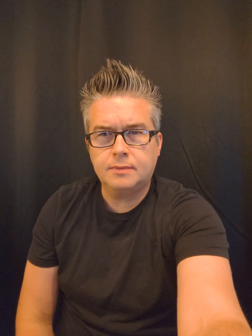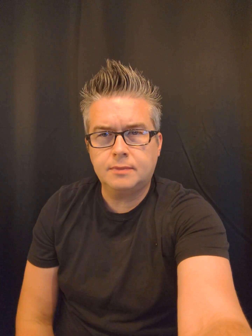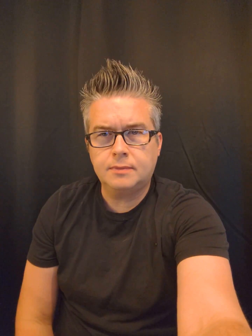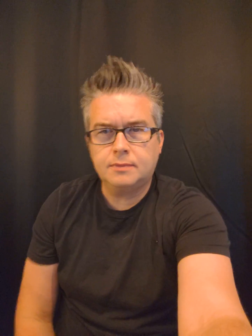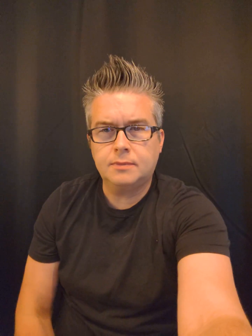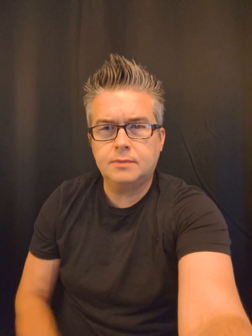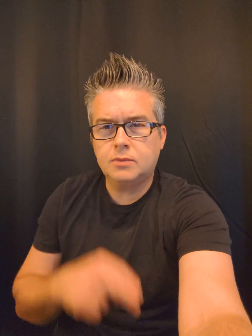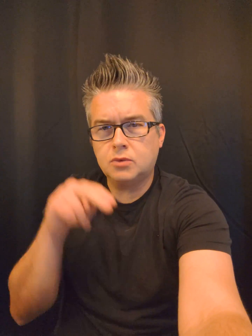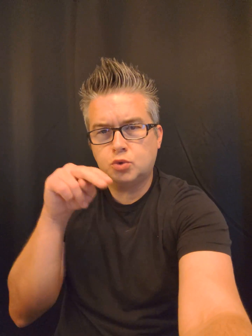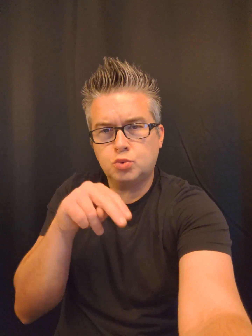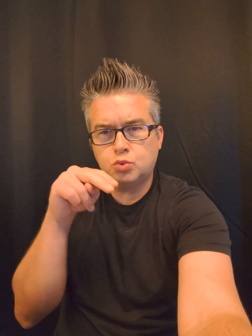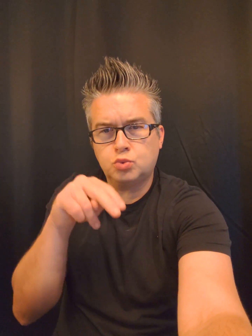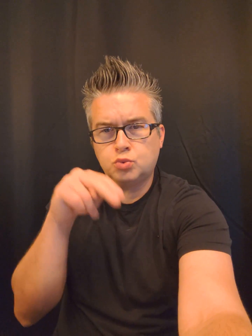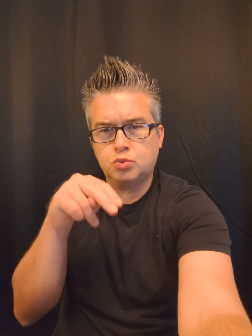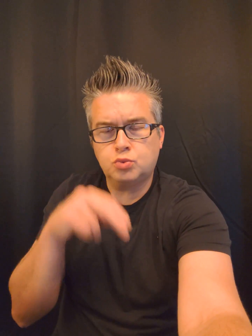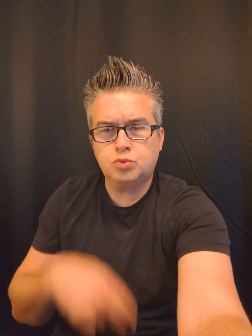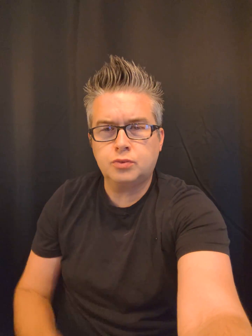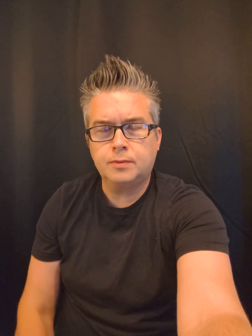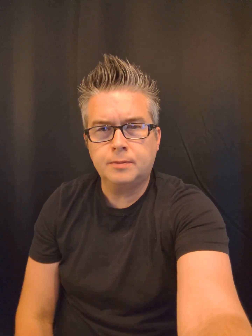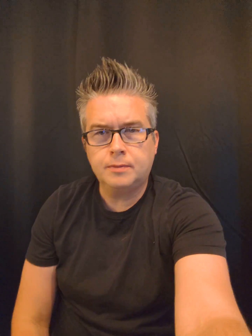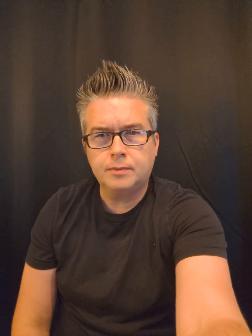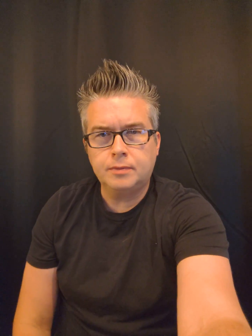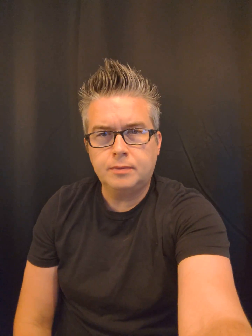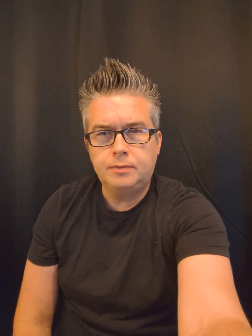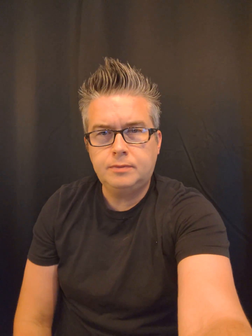nurse